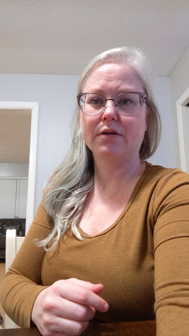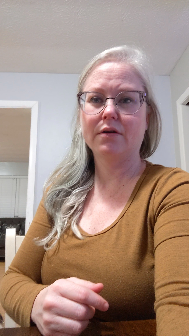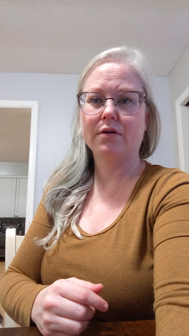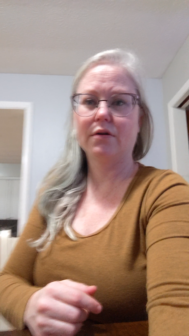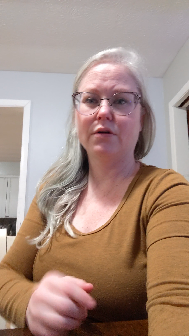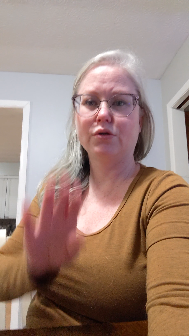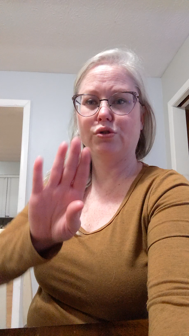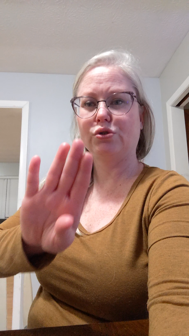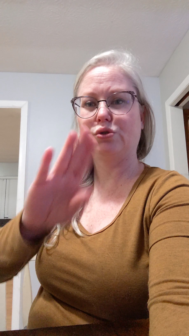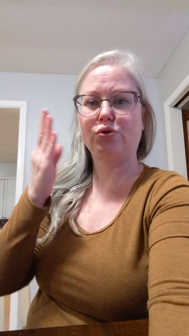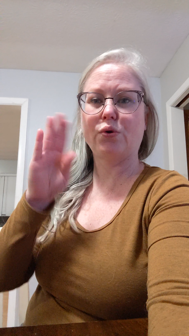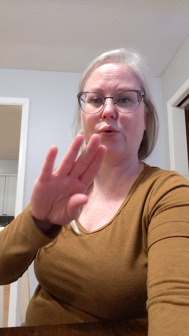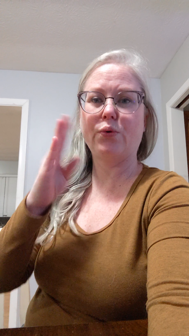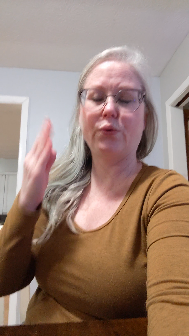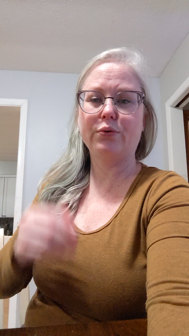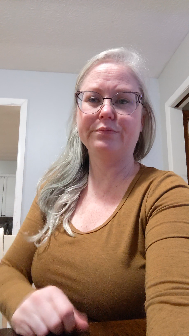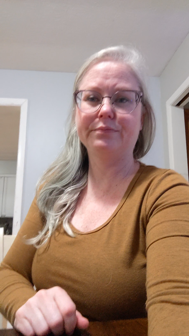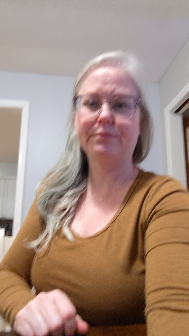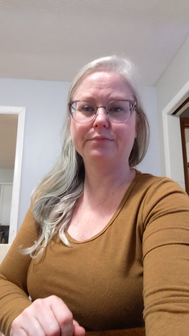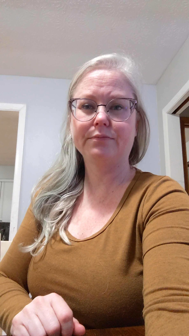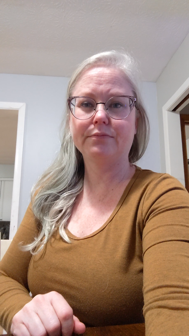door